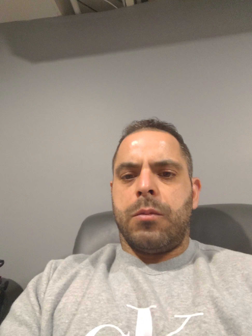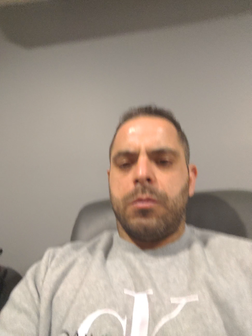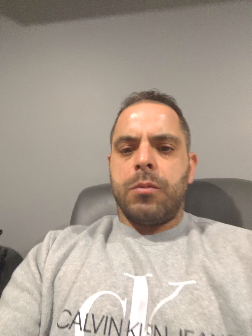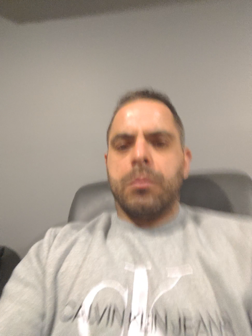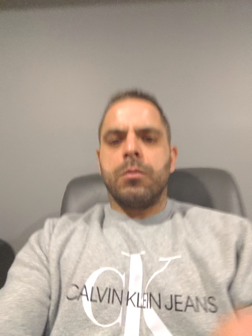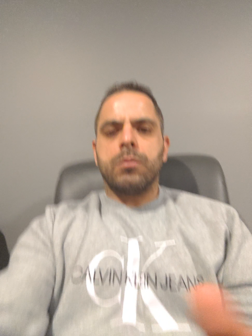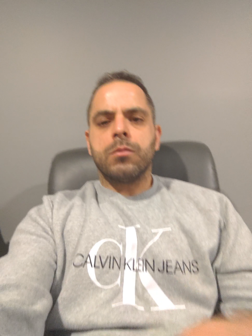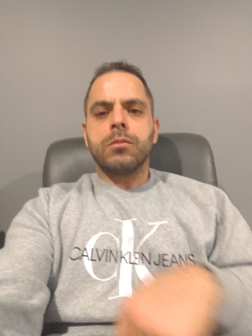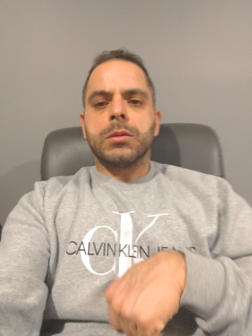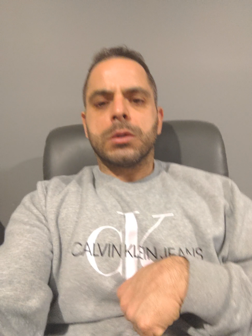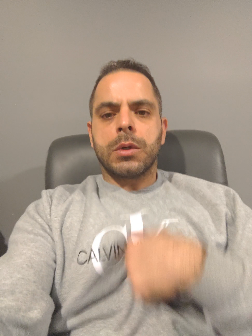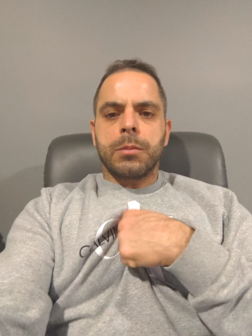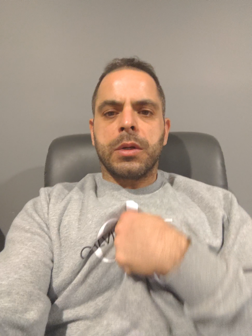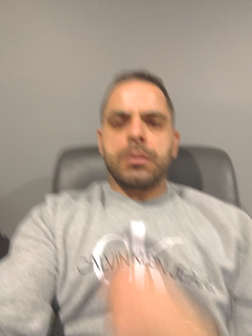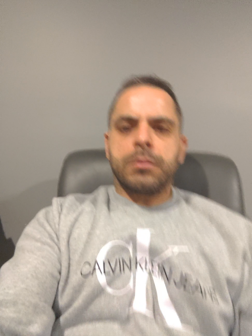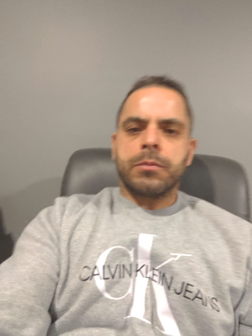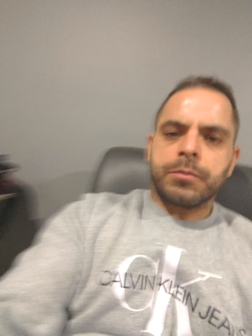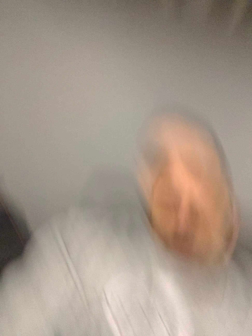zipper